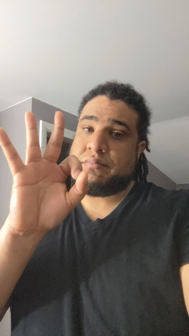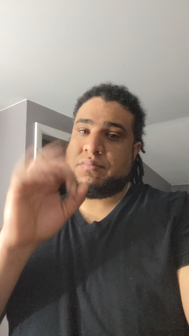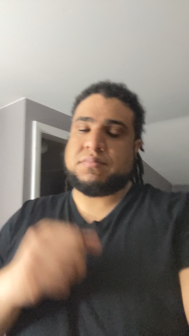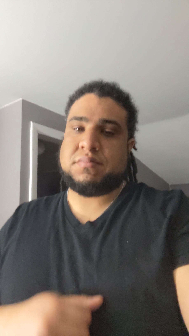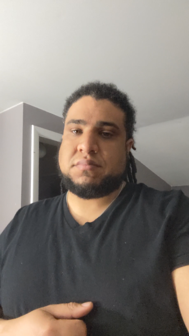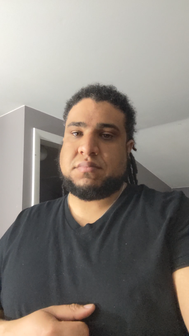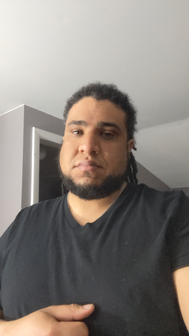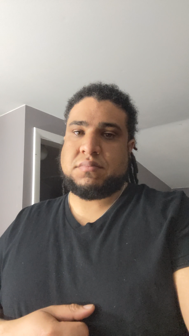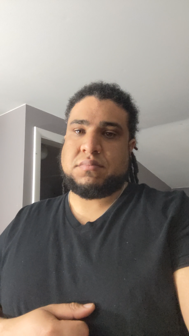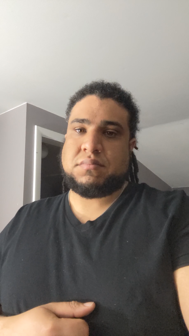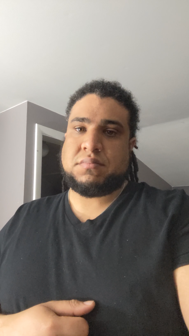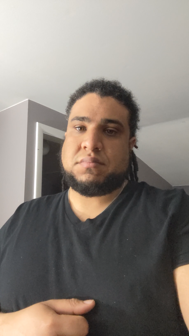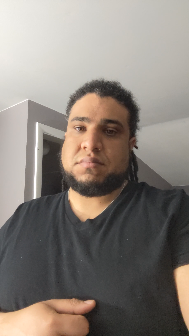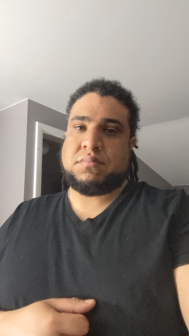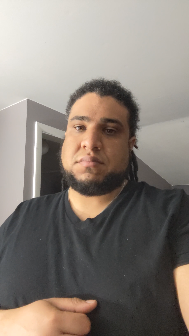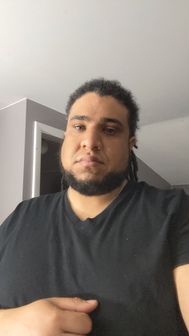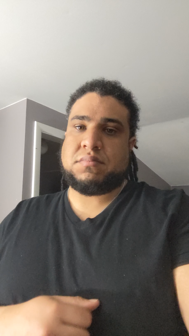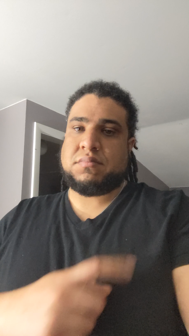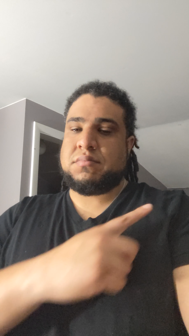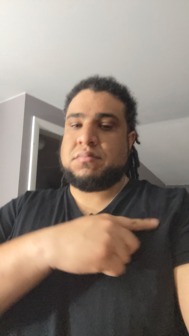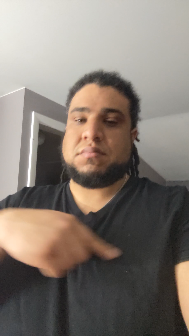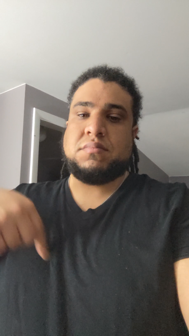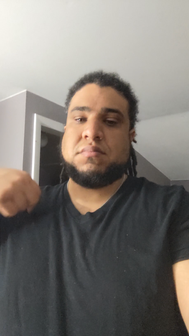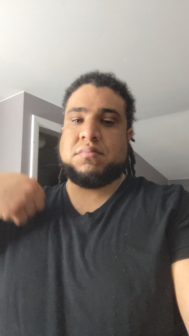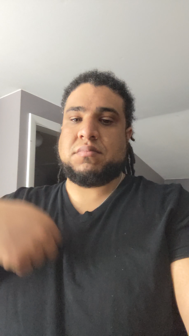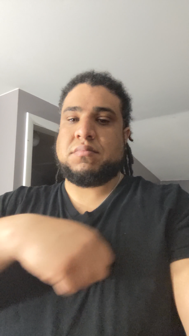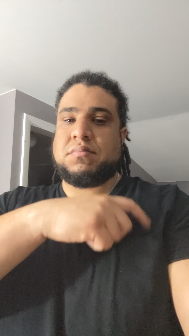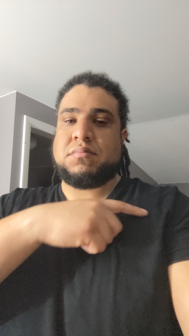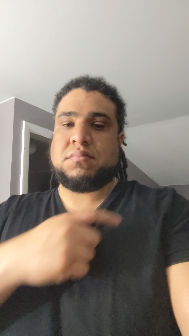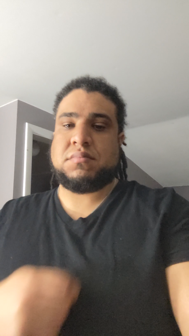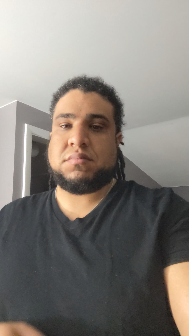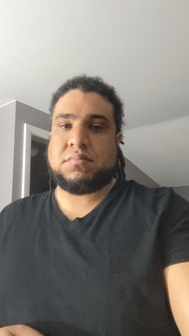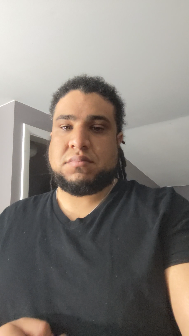bib